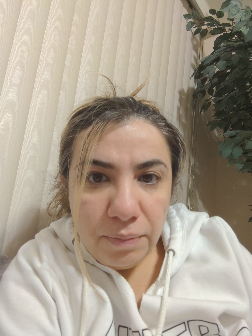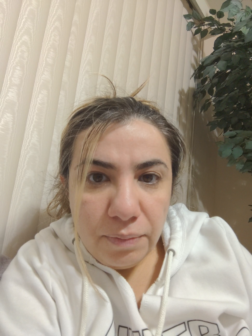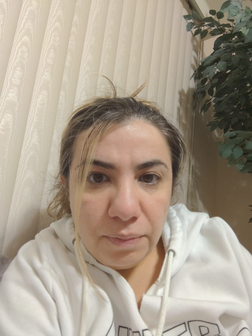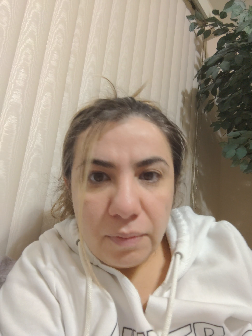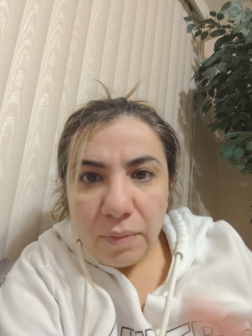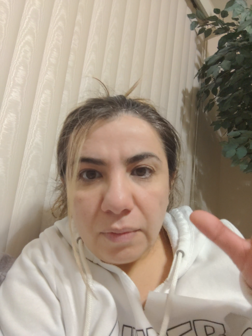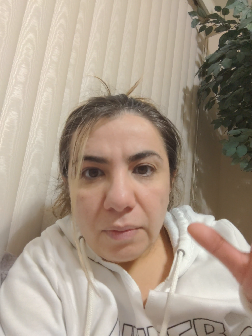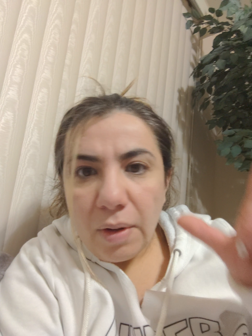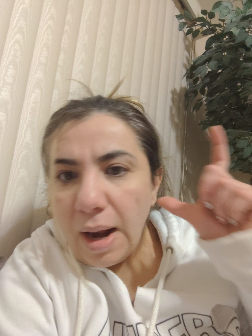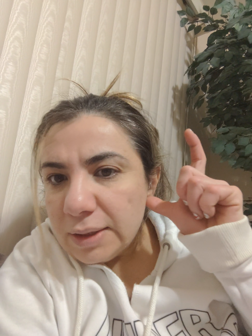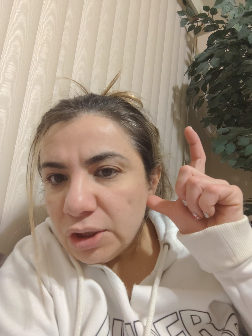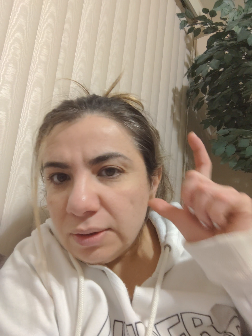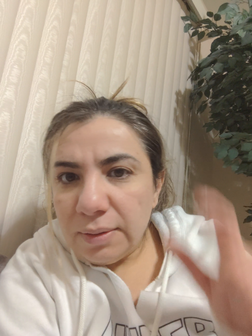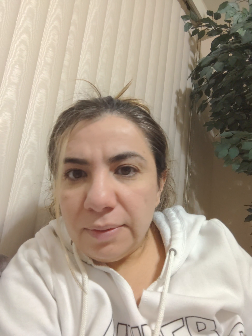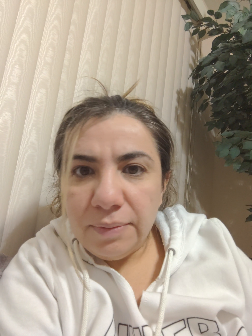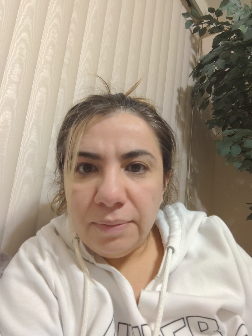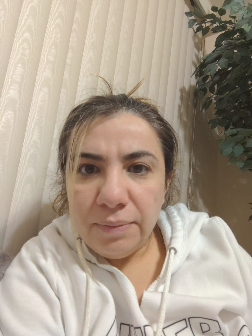listen